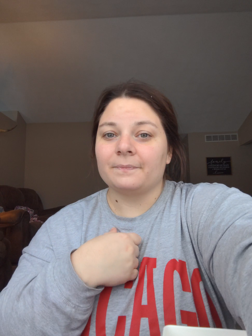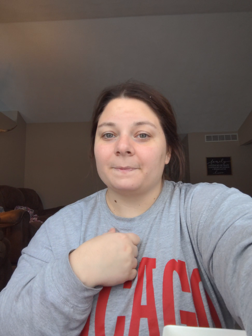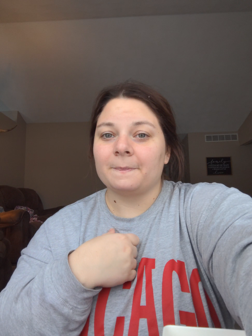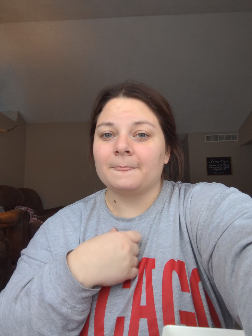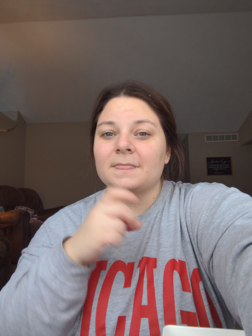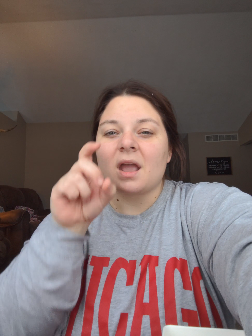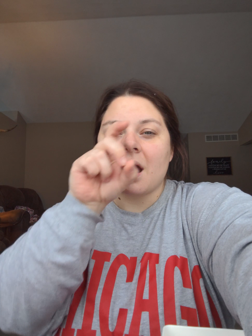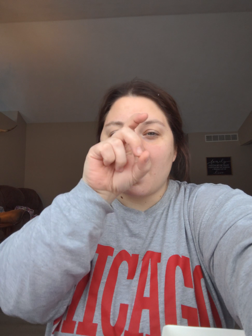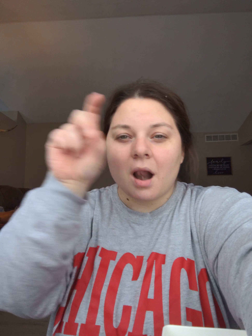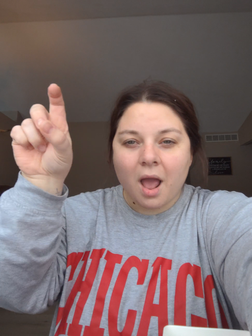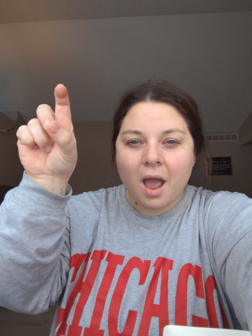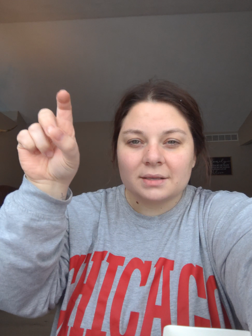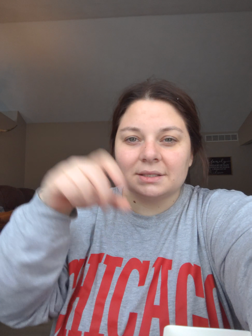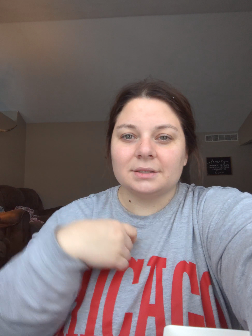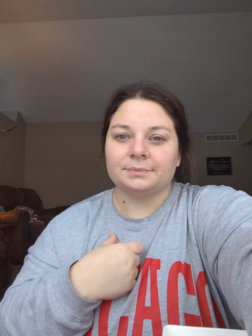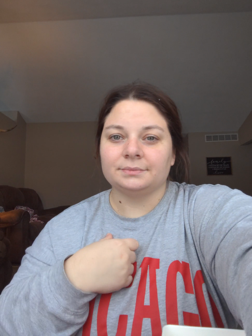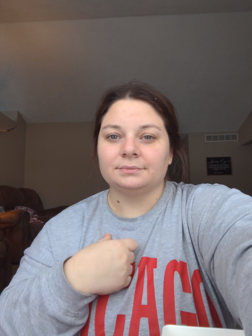closet